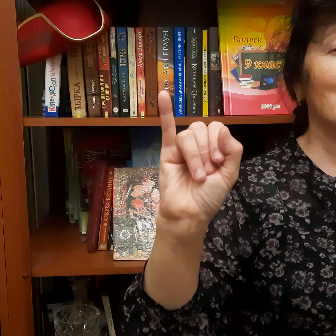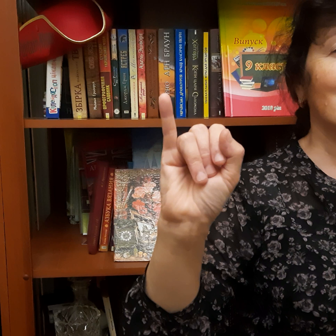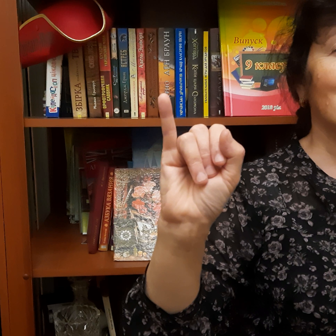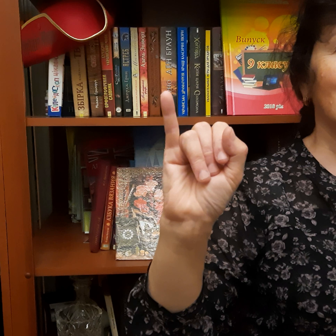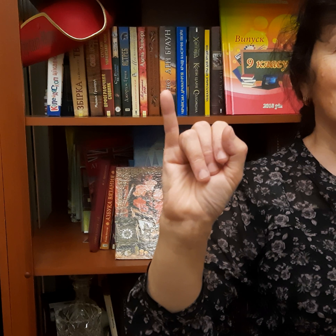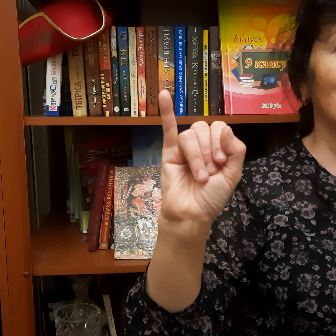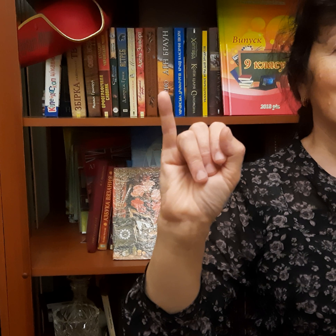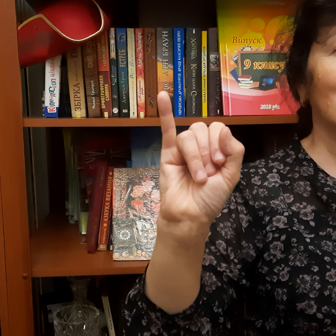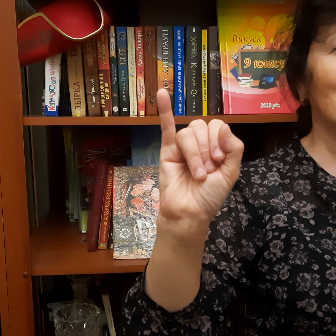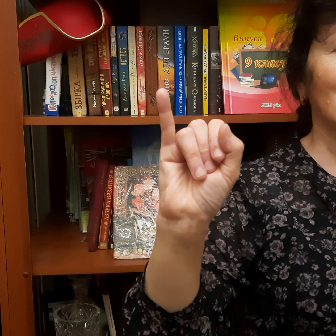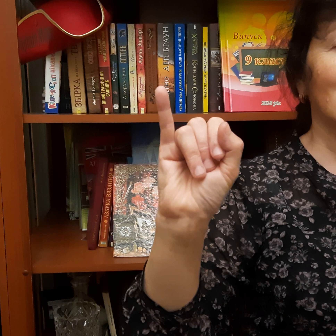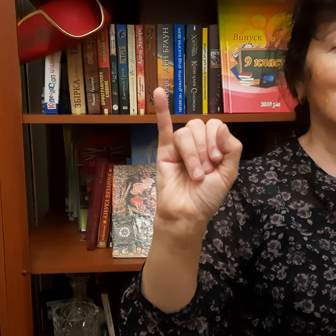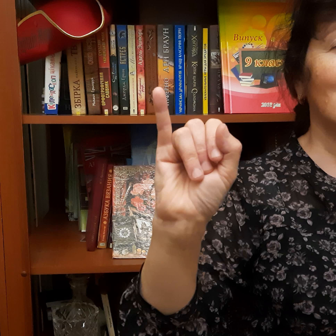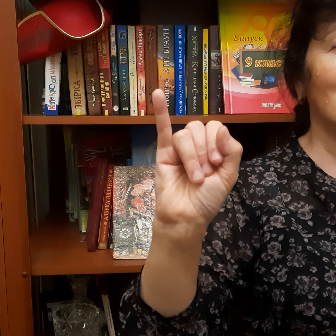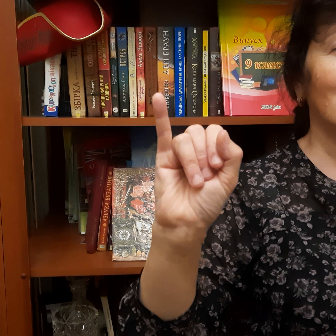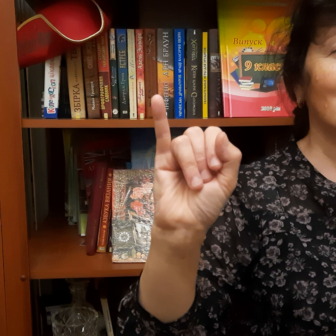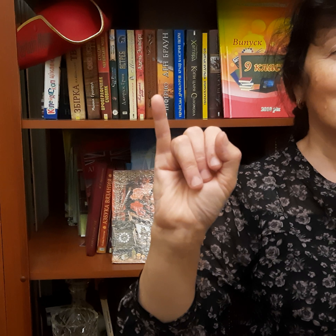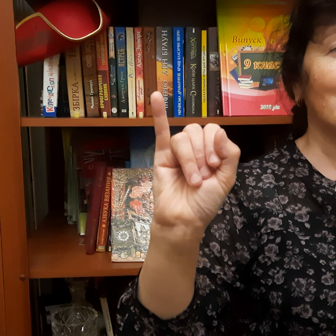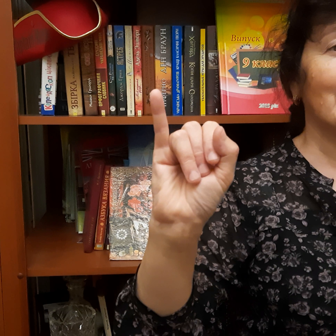І